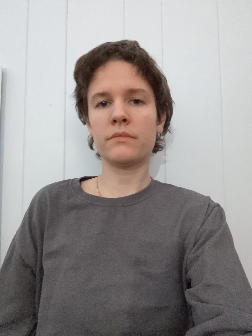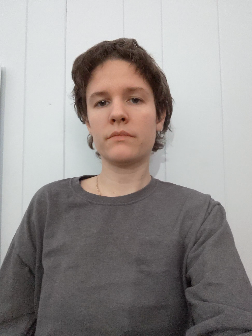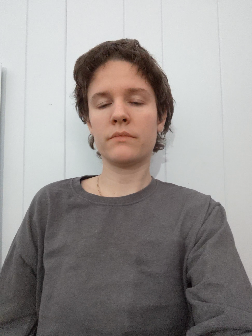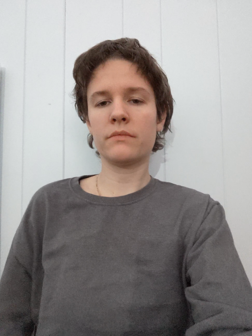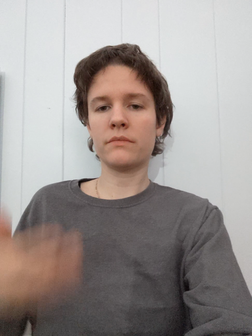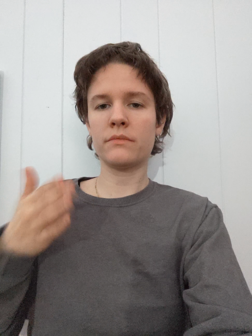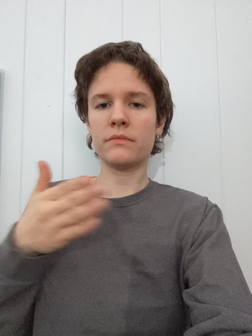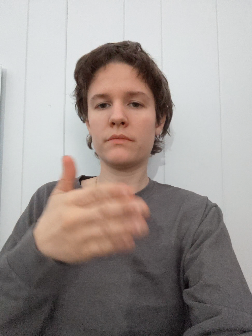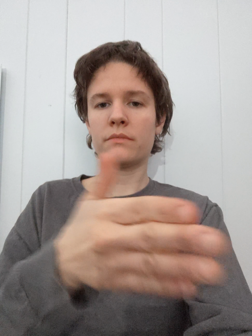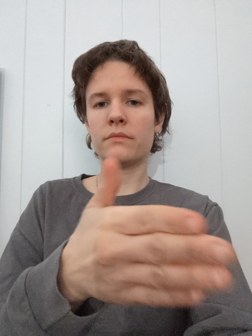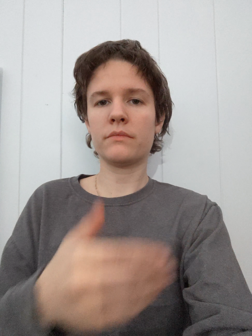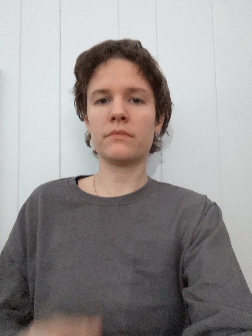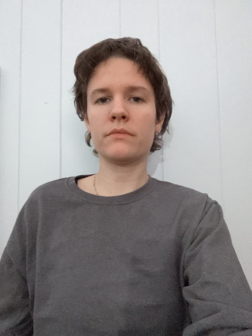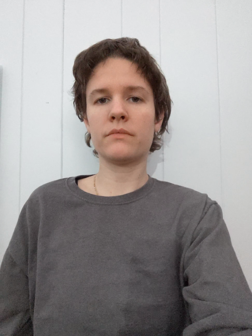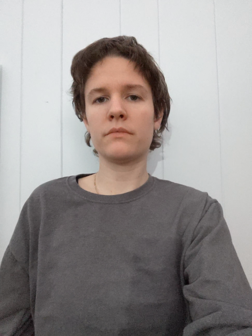fish